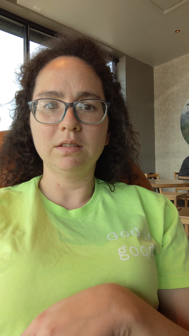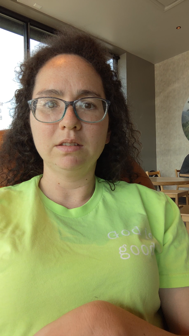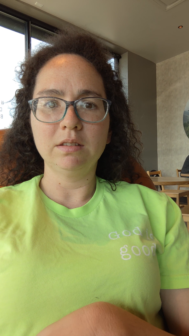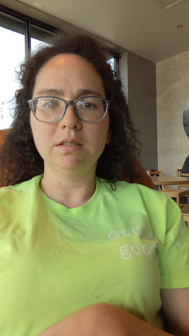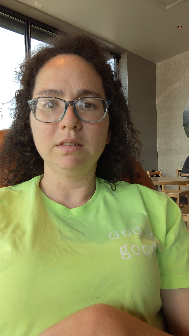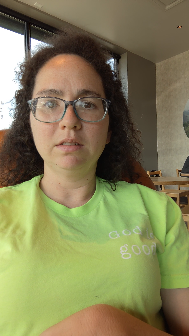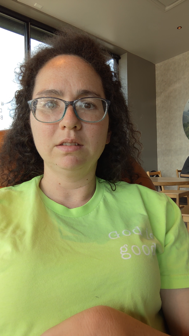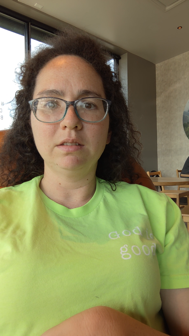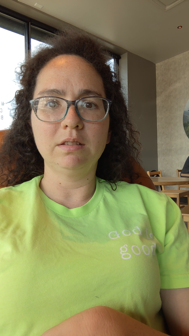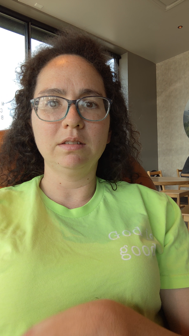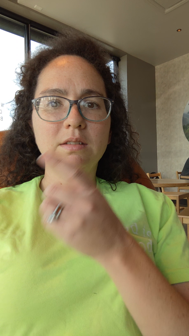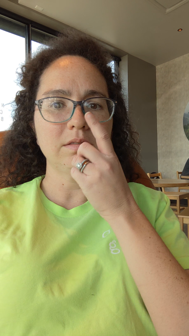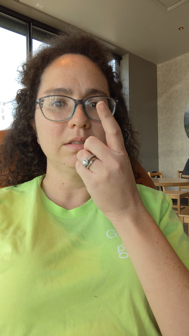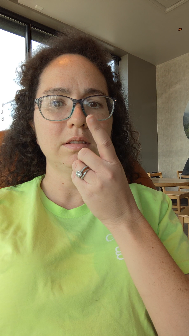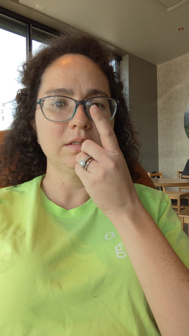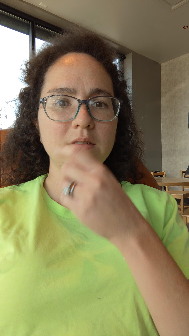dinner